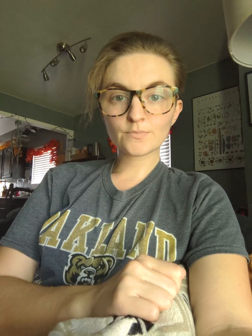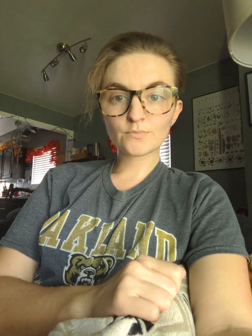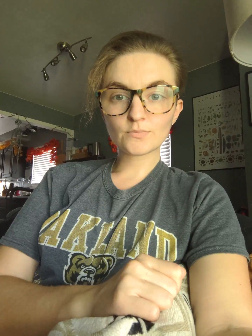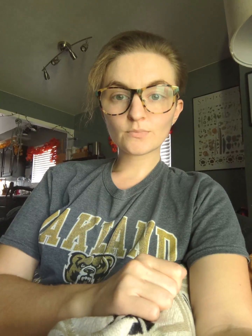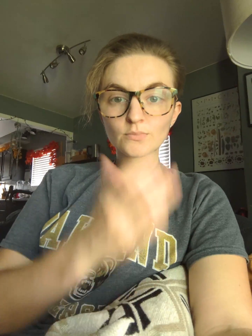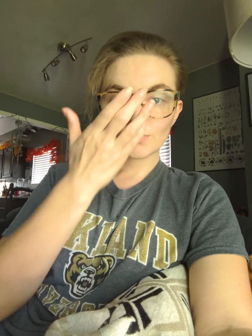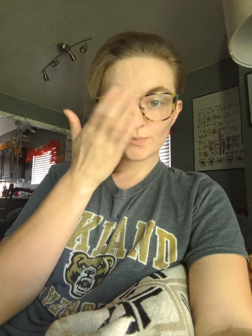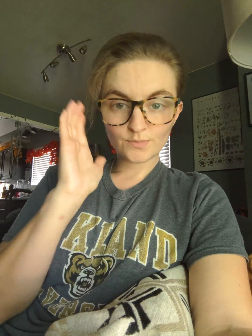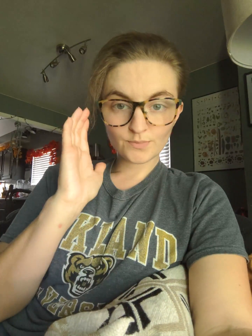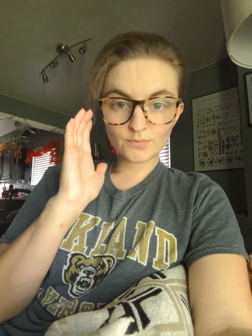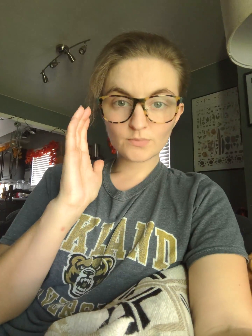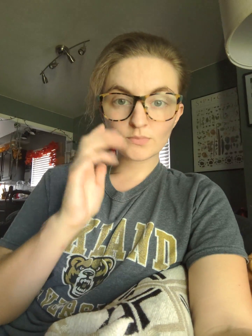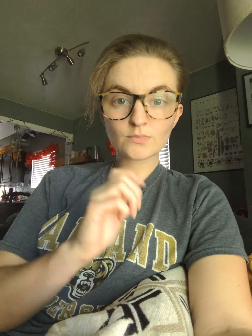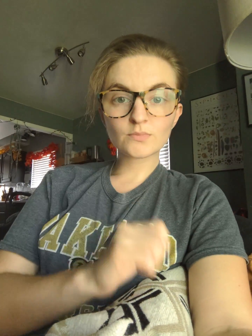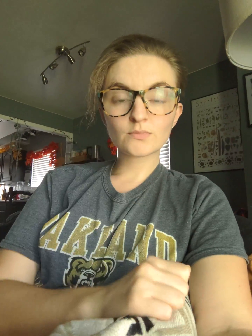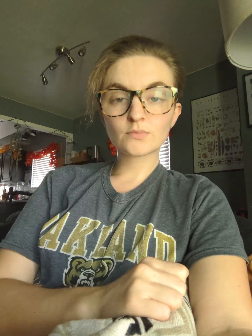peekaboo